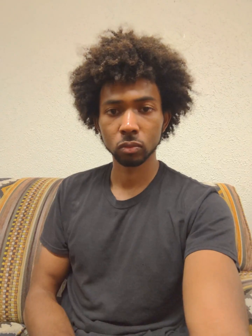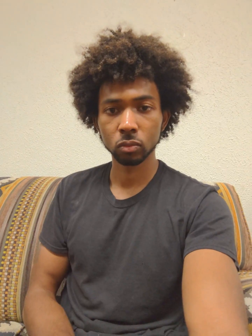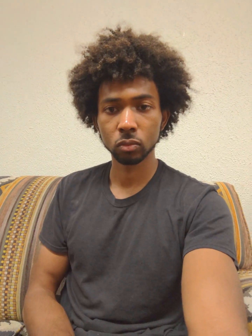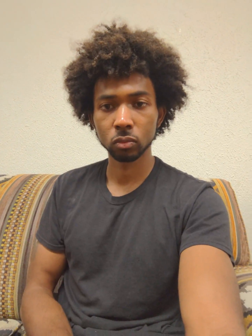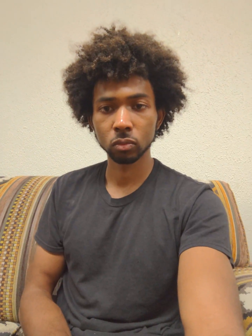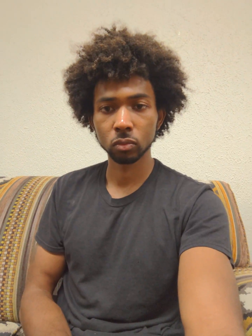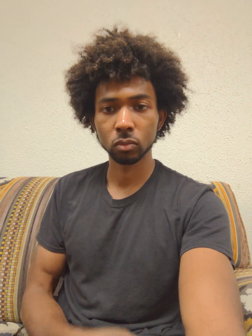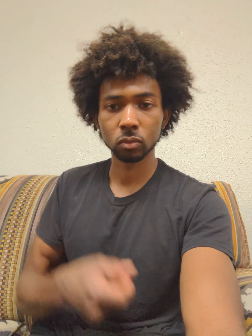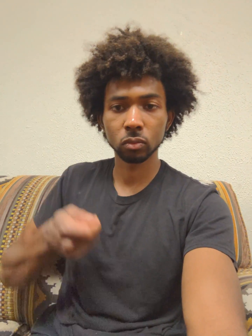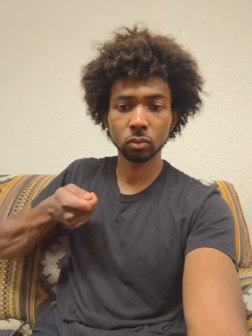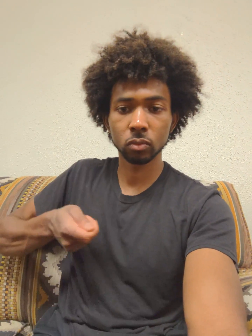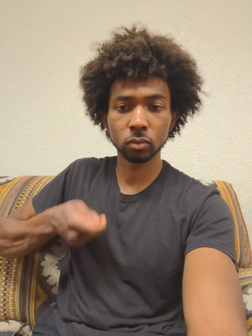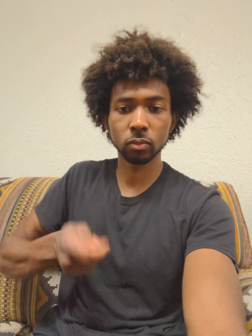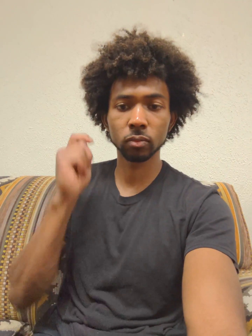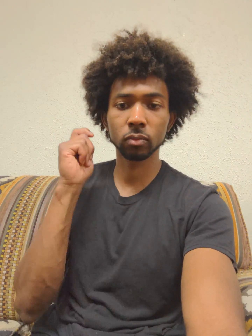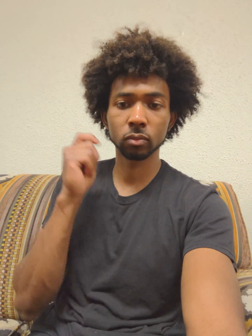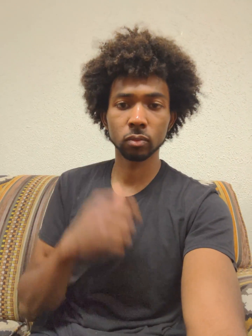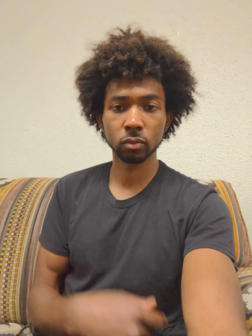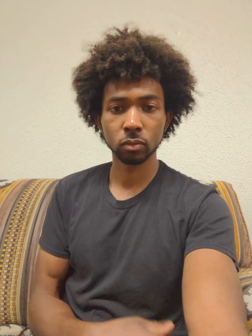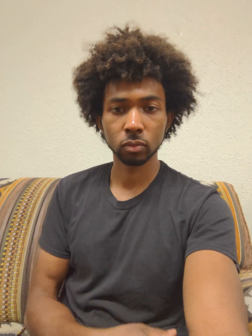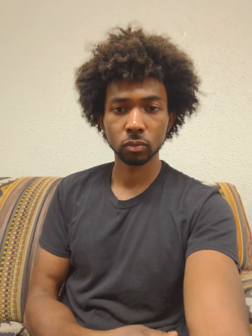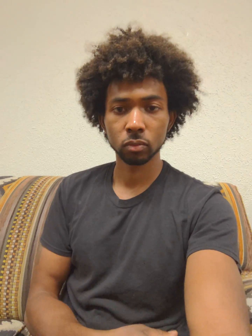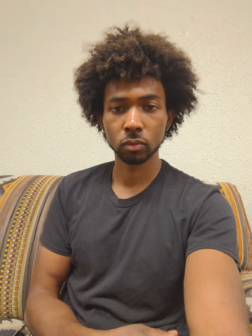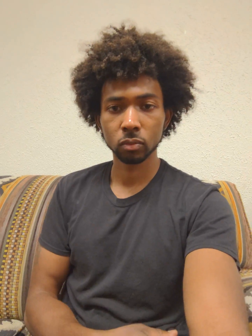shovel